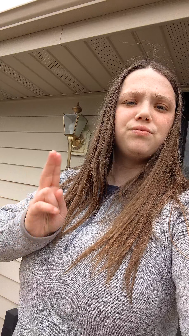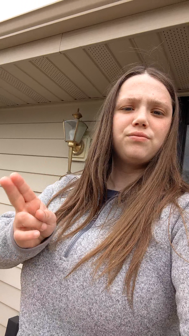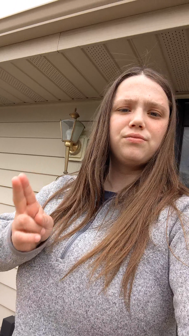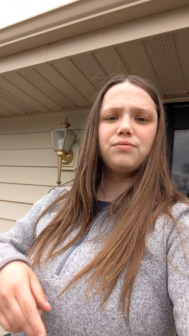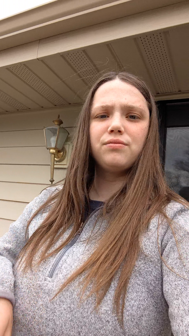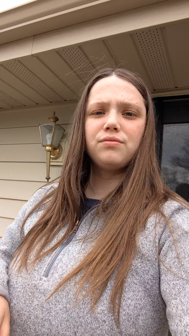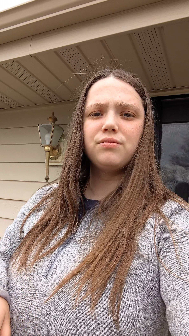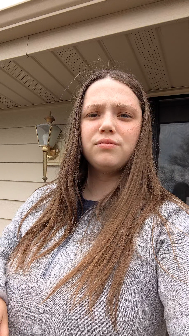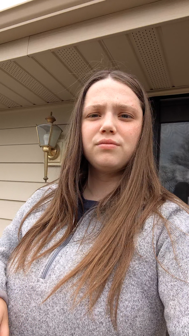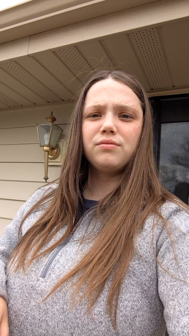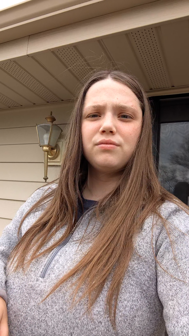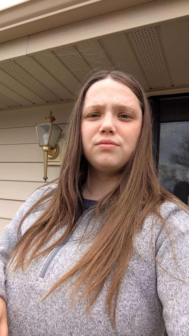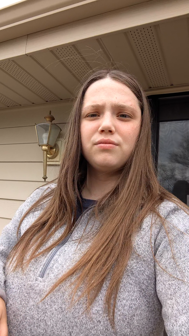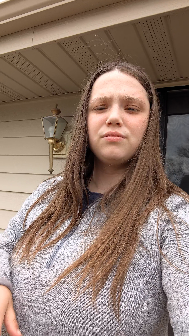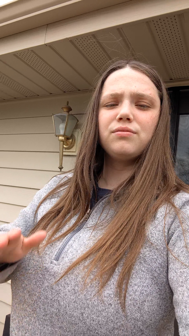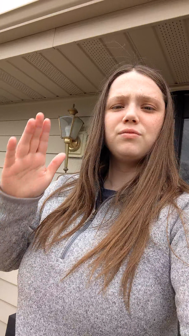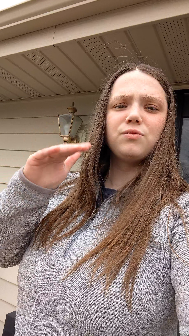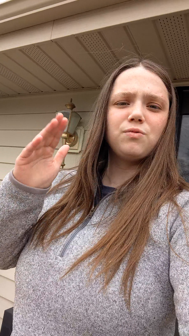downtown